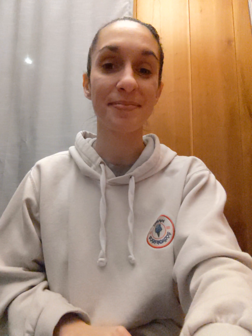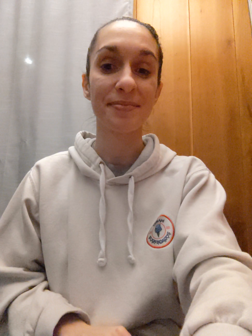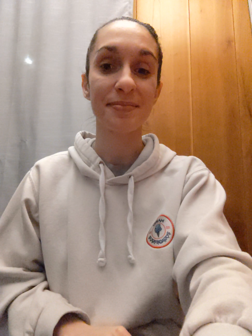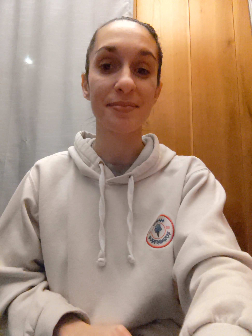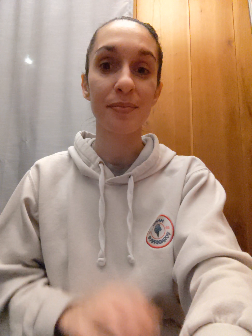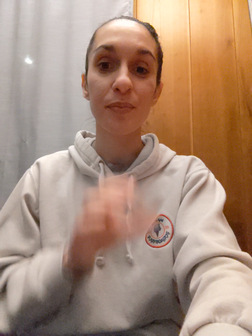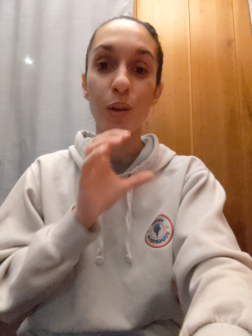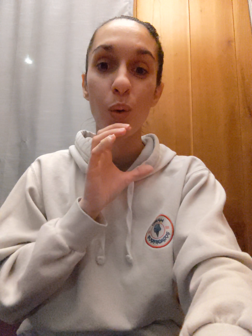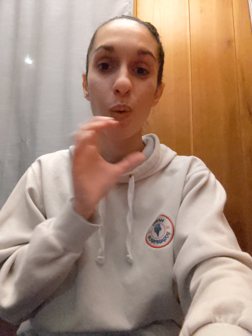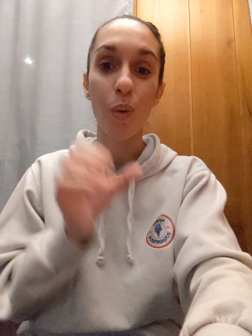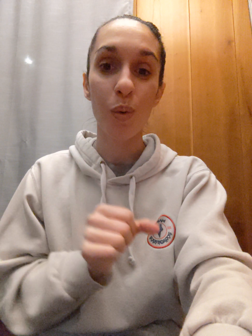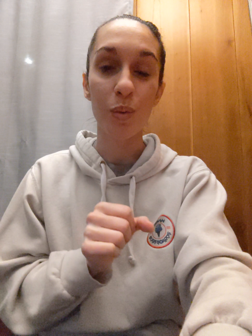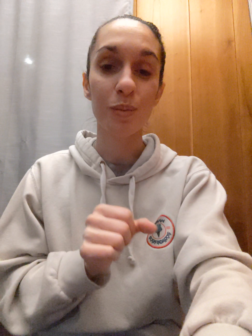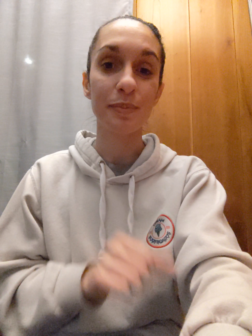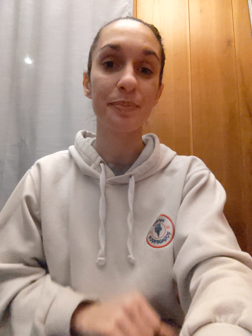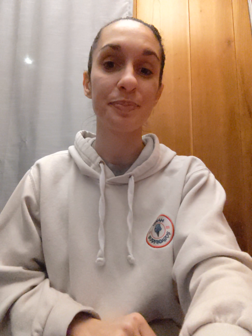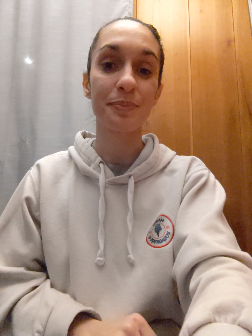old